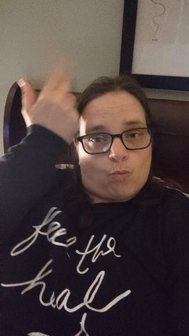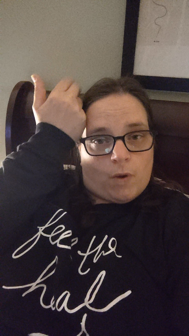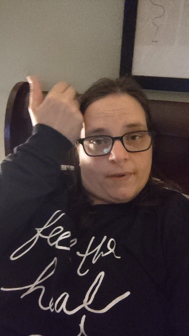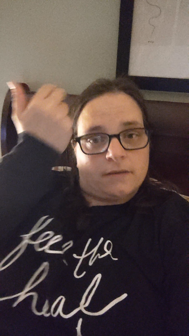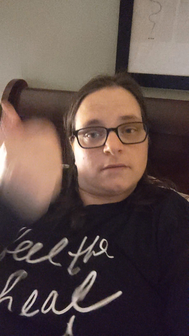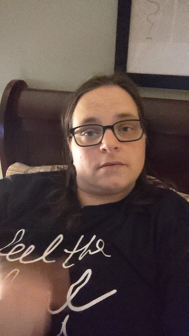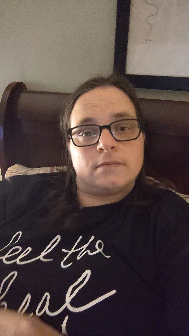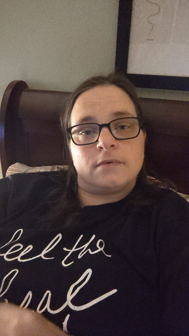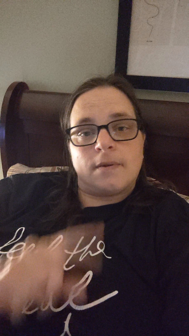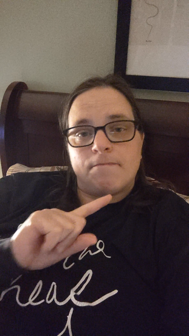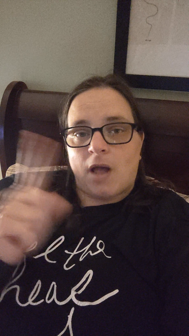but